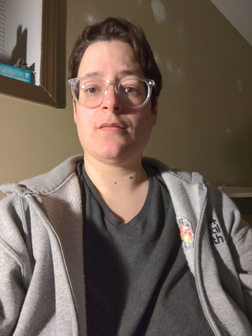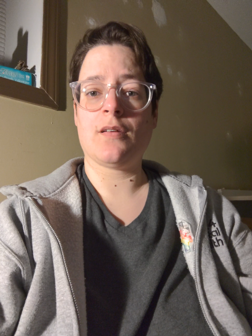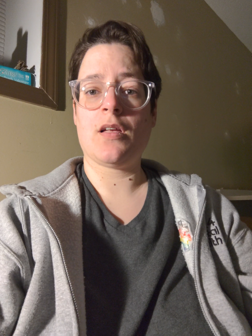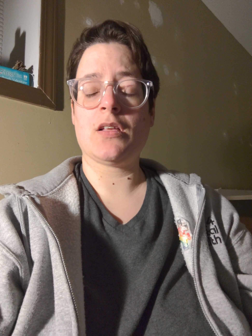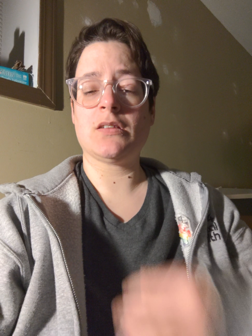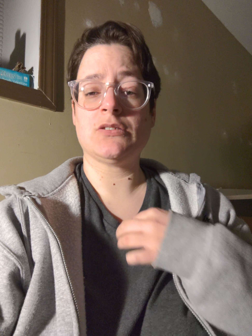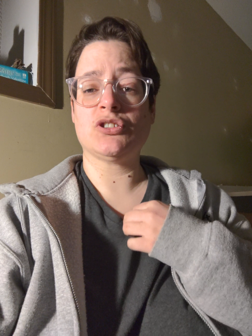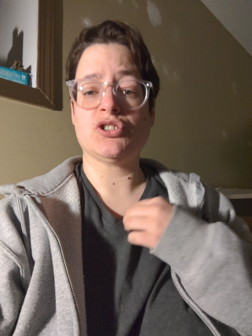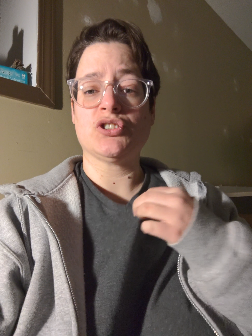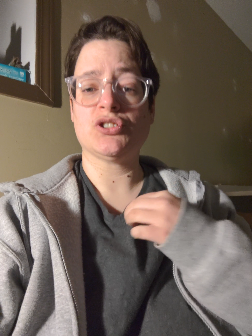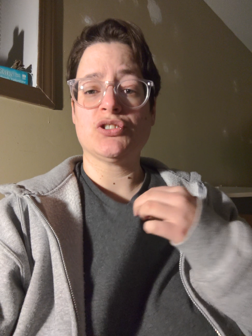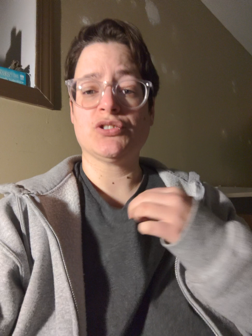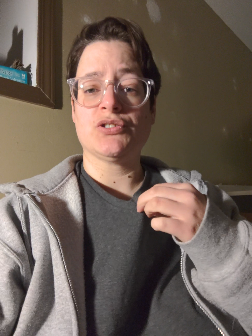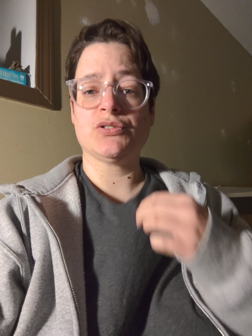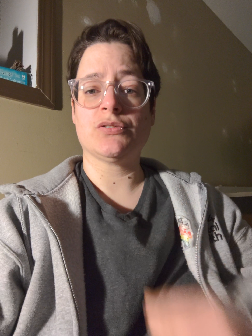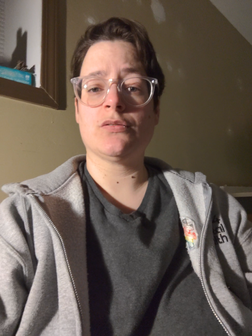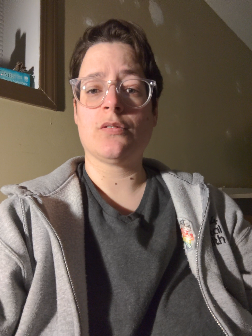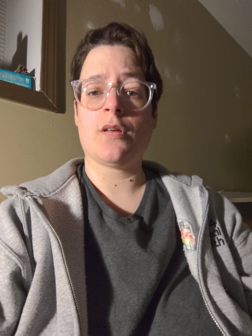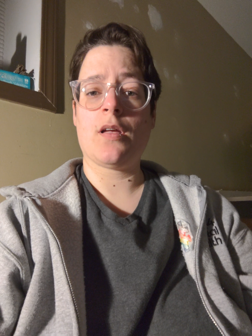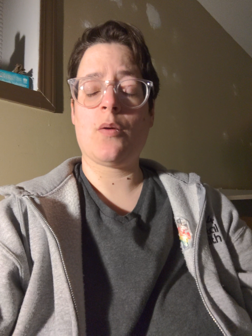shirt